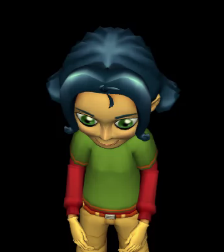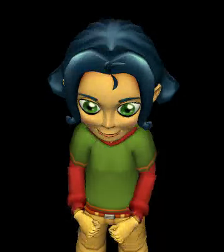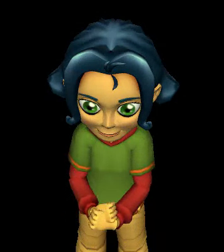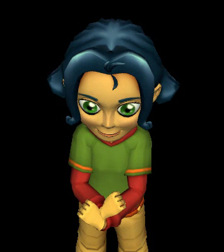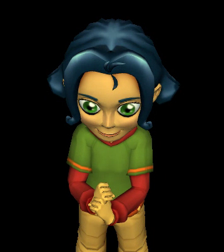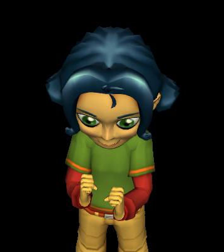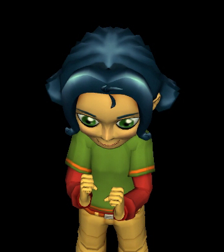قنبلة